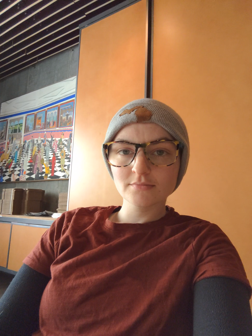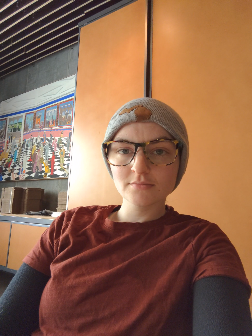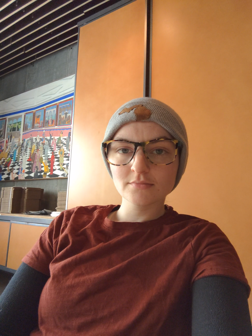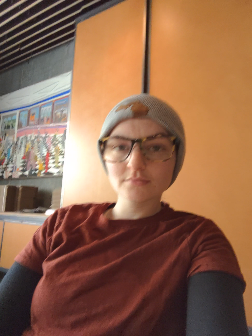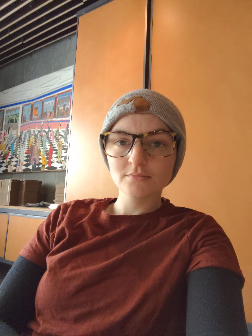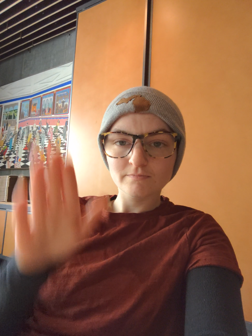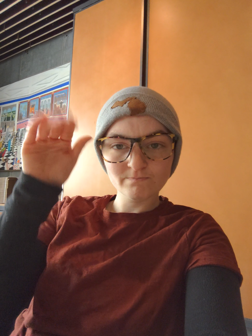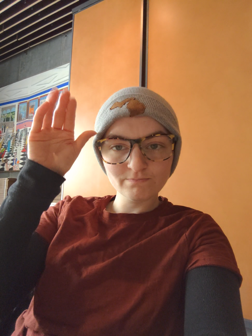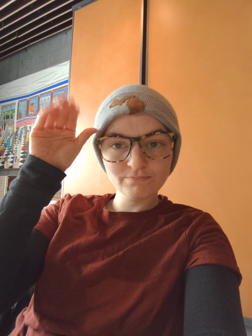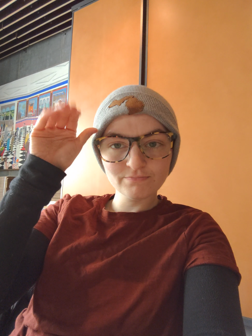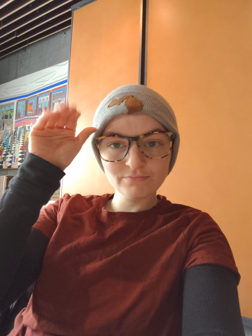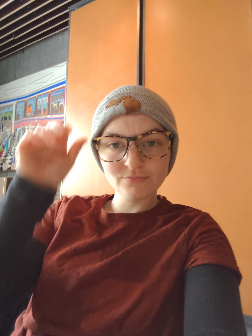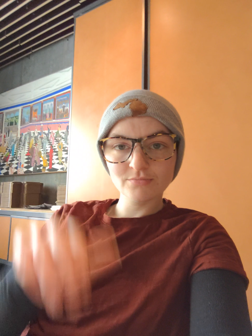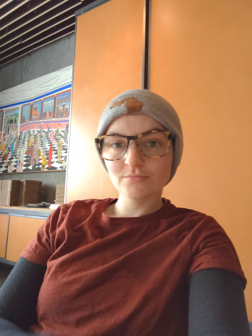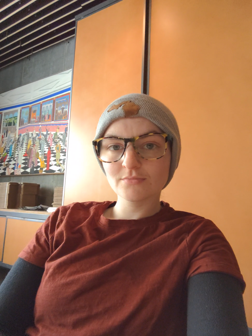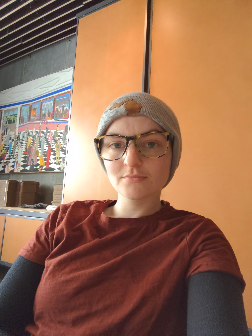donkey